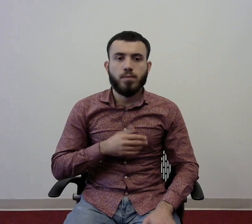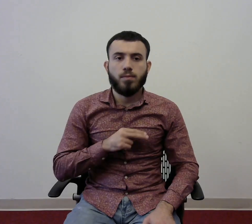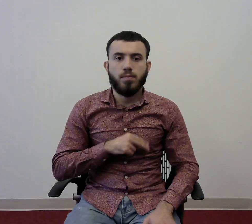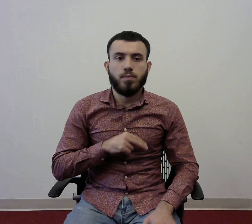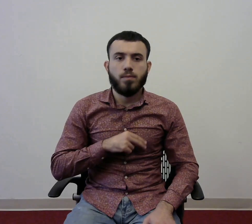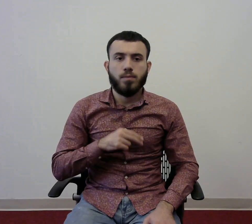iş